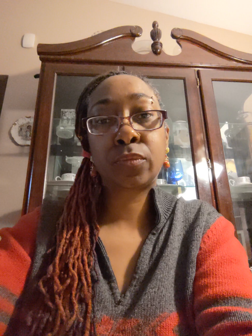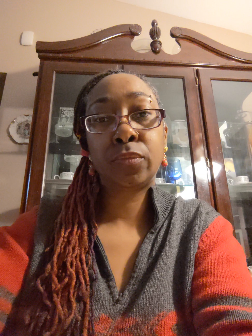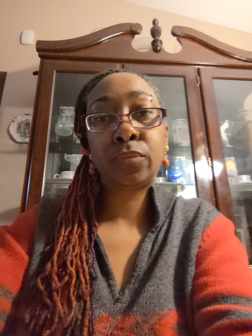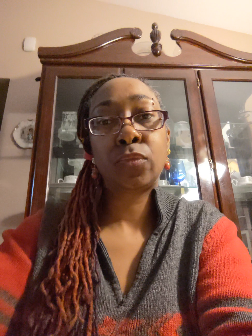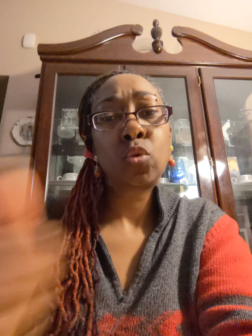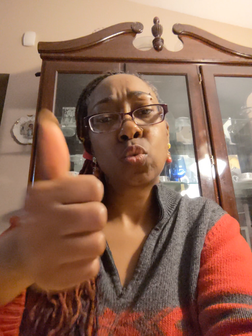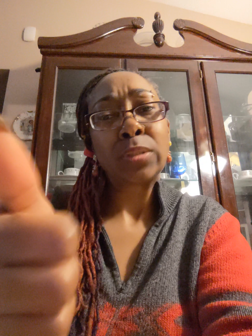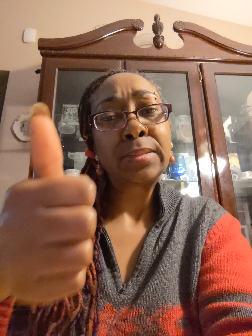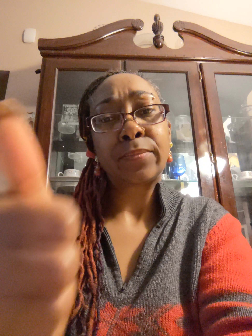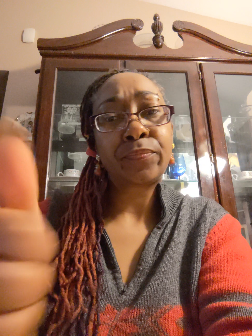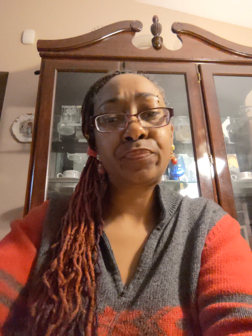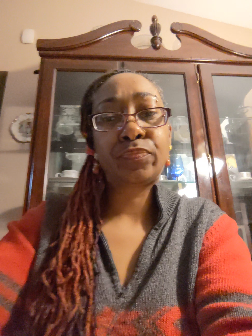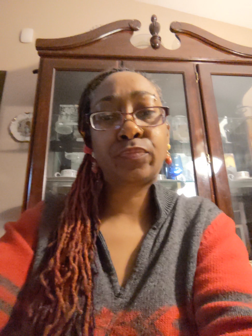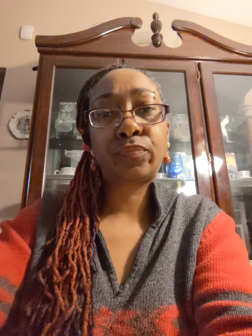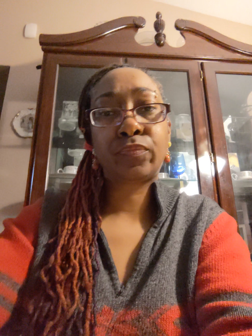yourself